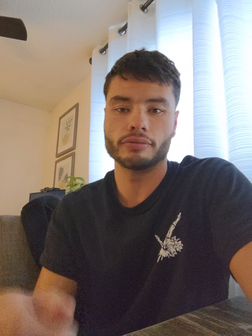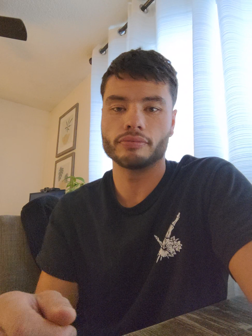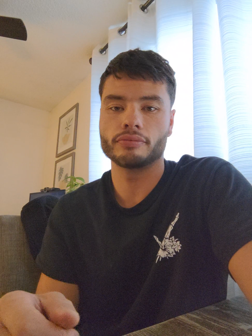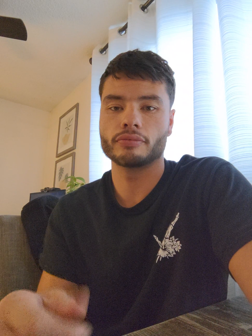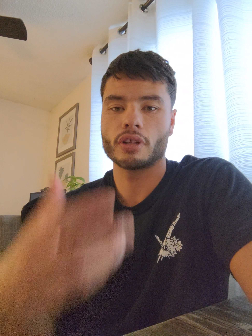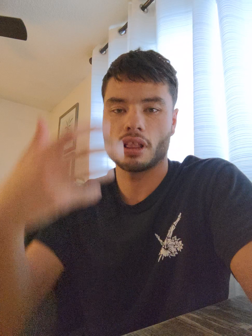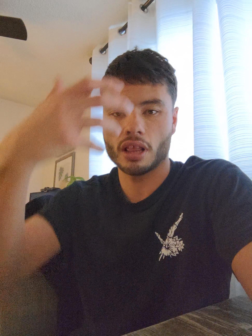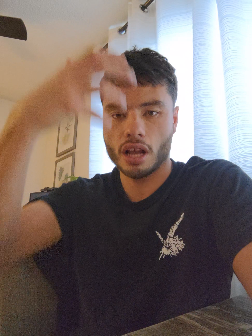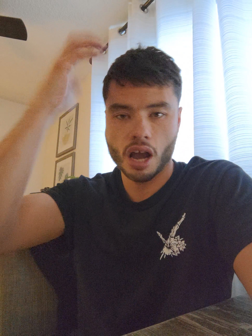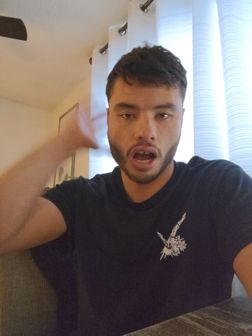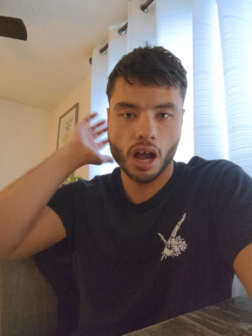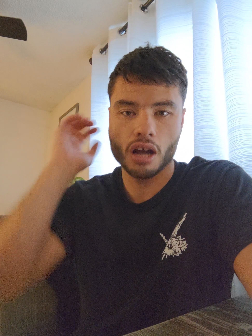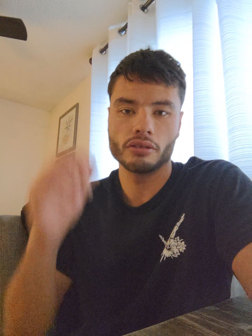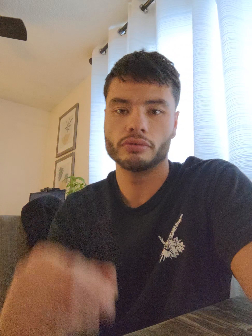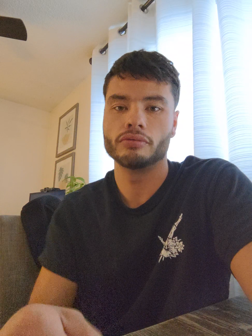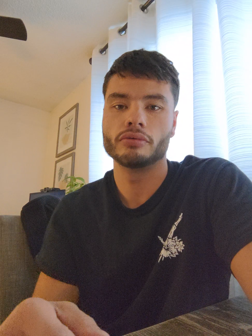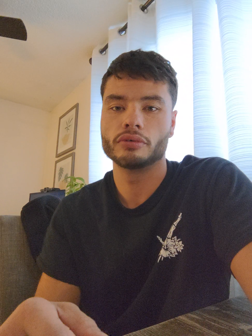lion